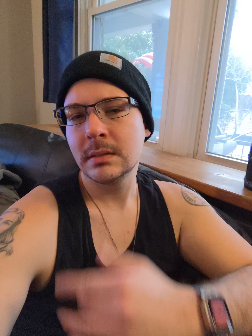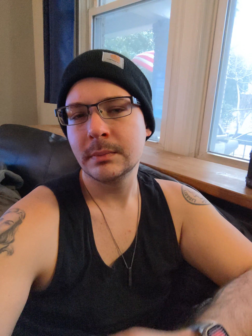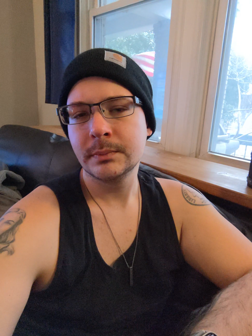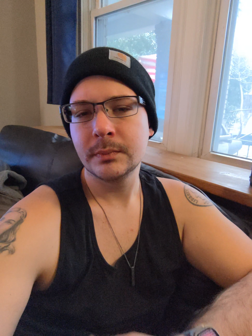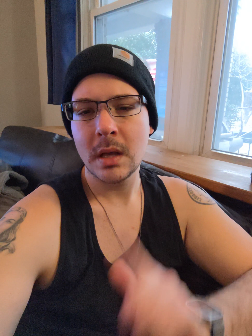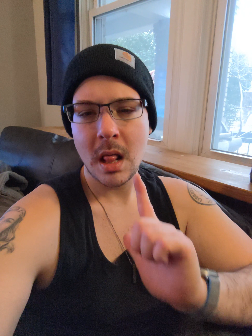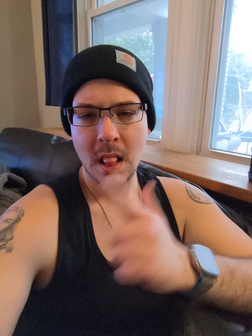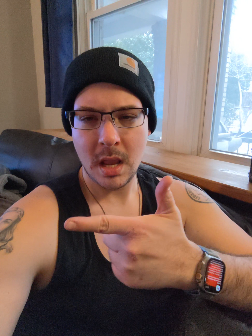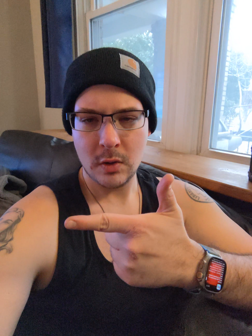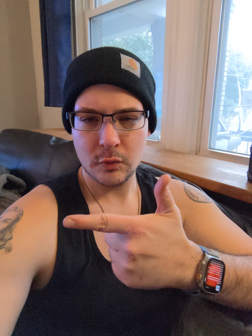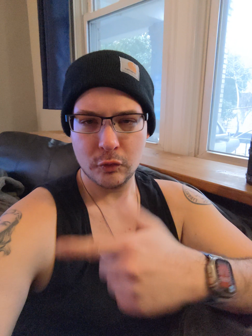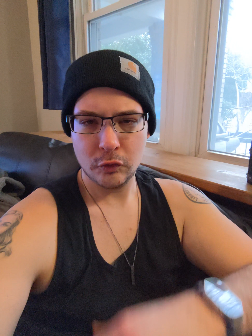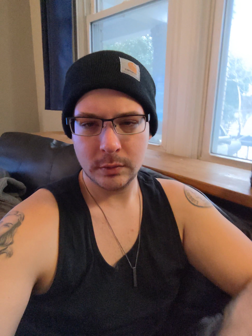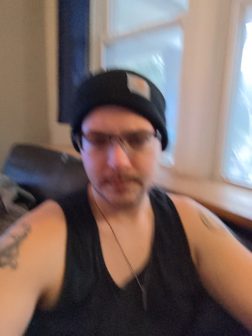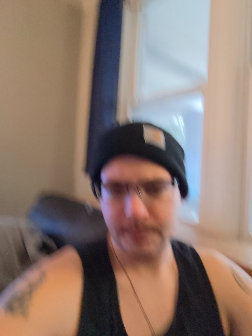later